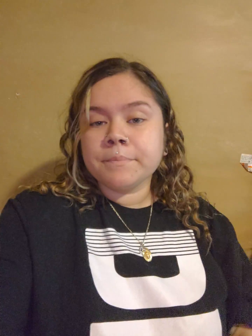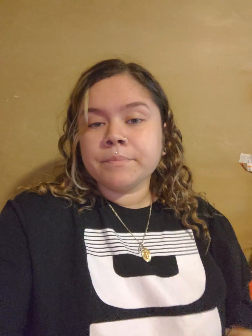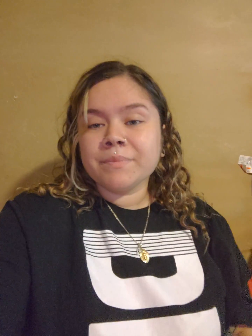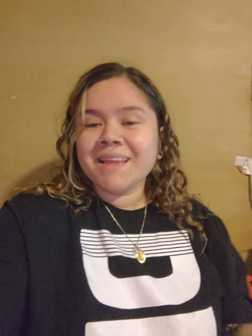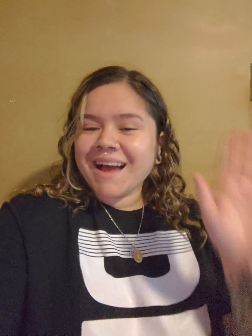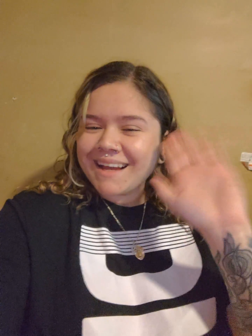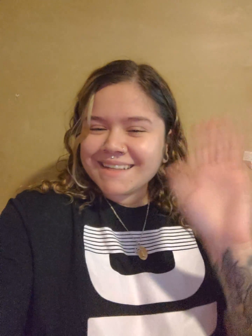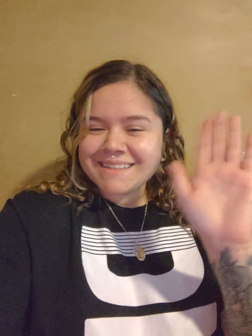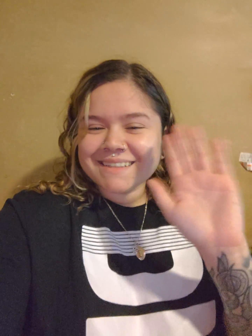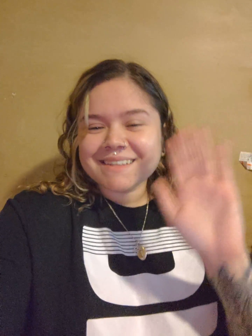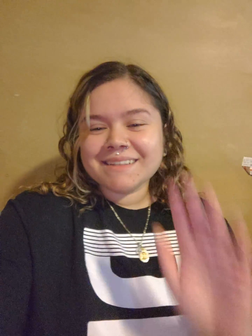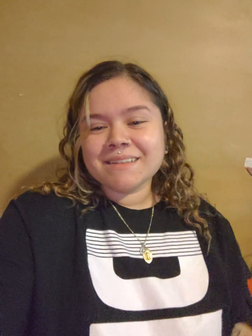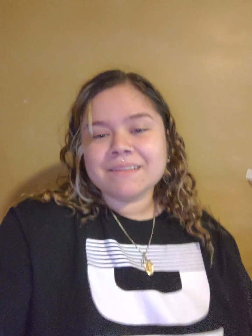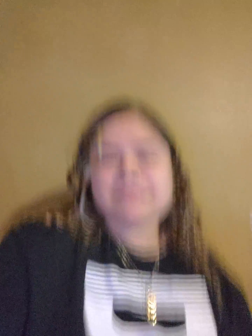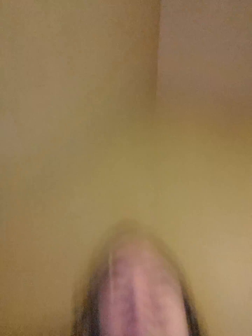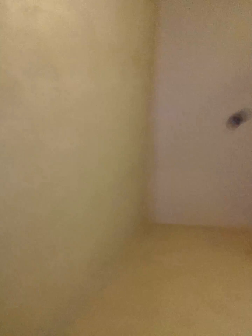hi